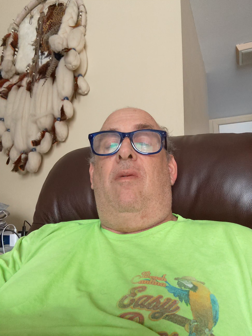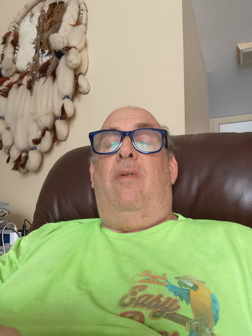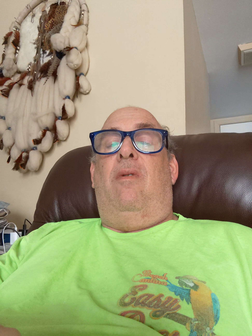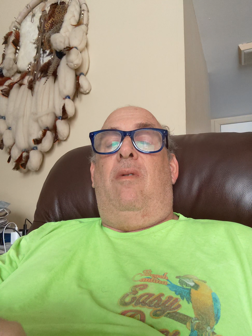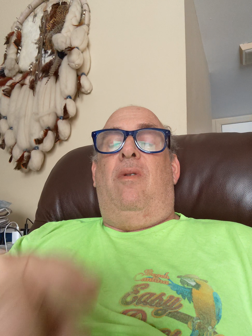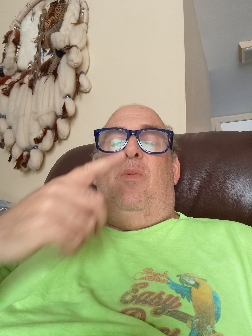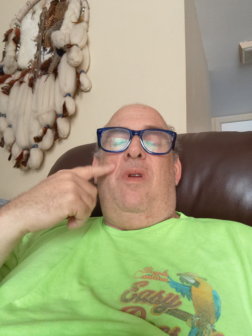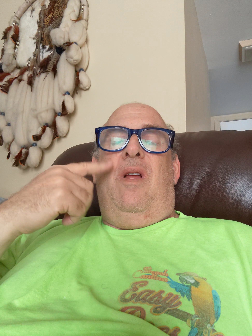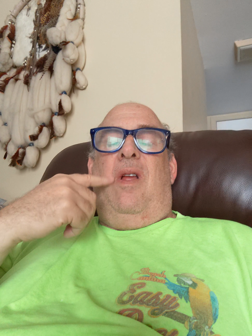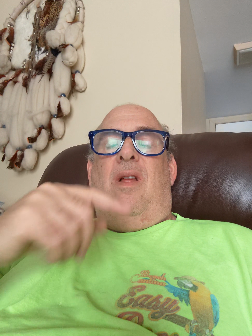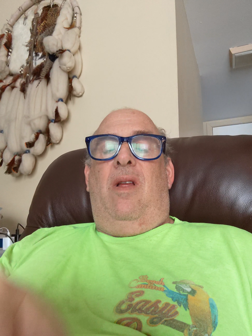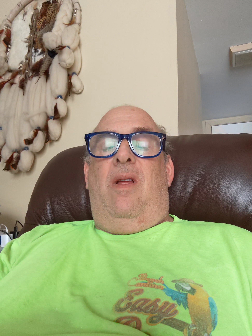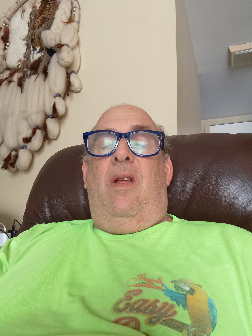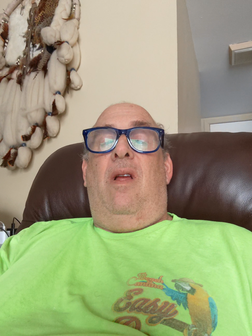cry